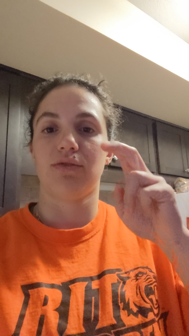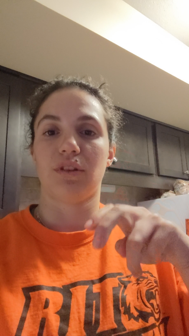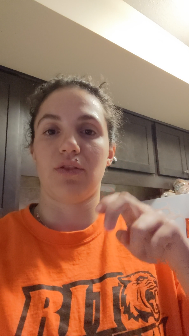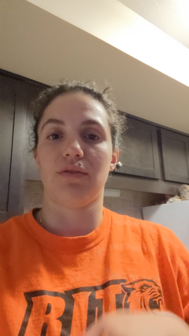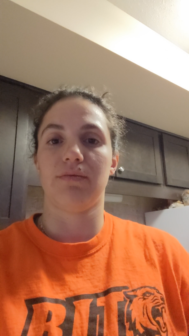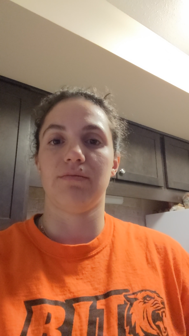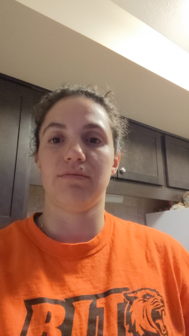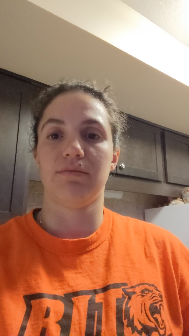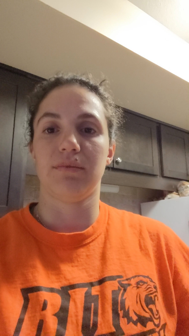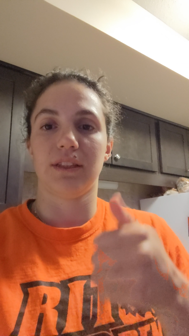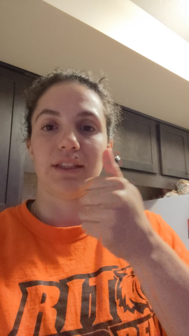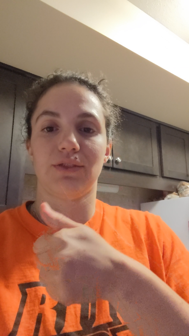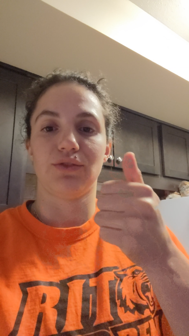each